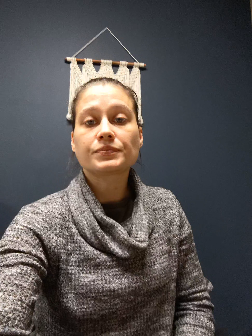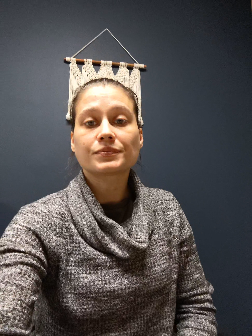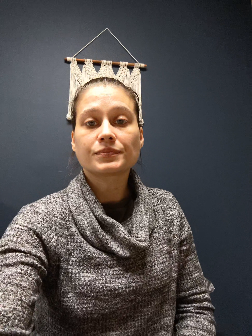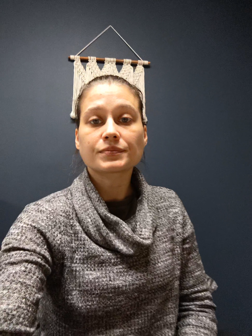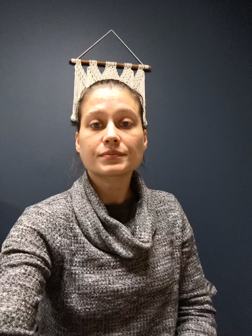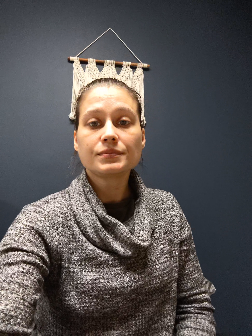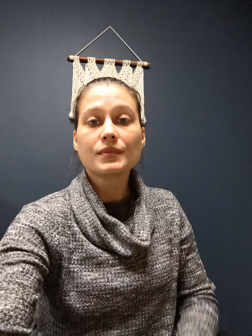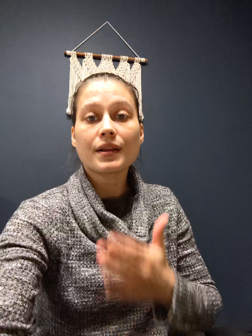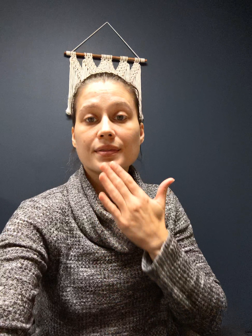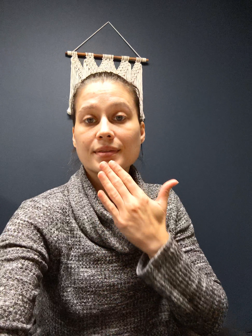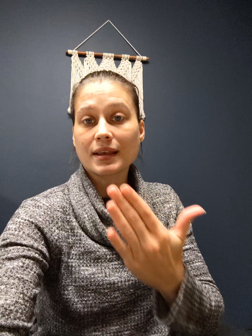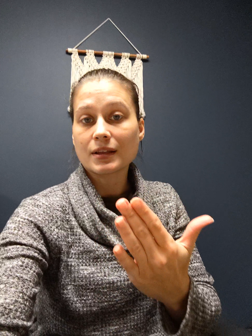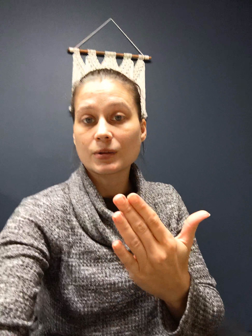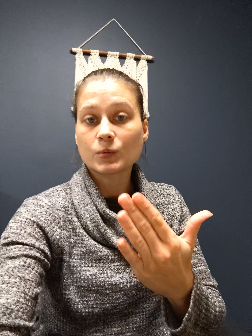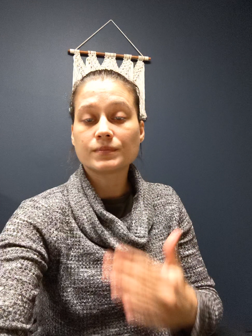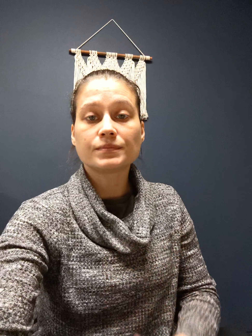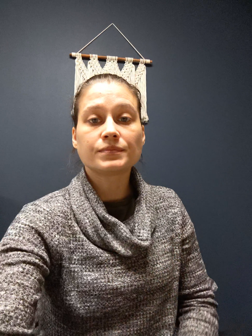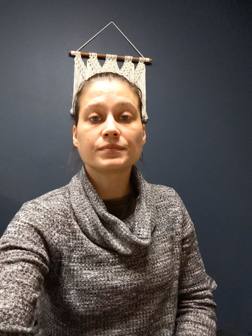thank you